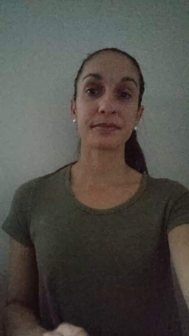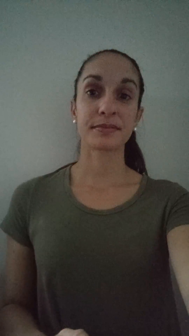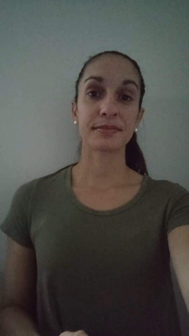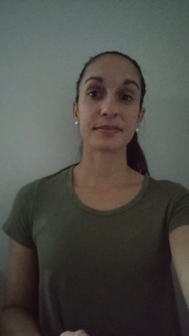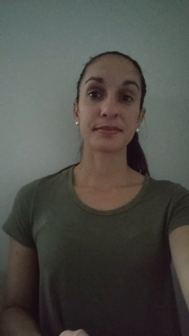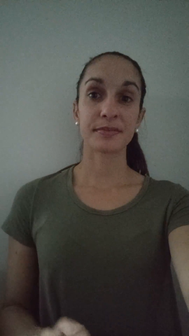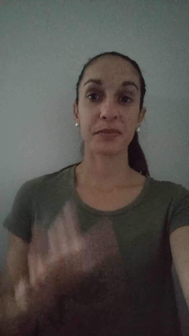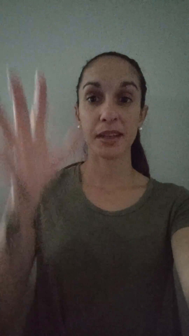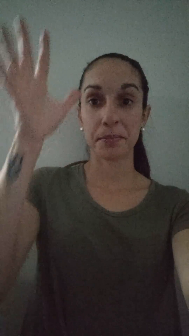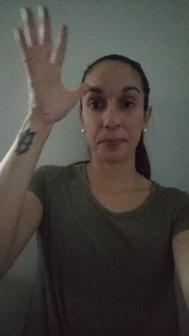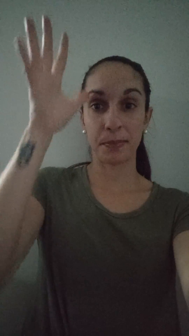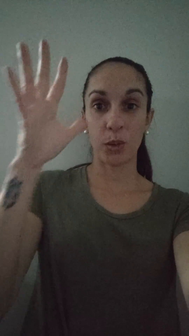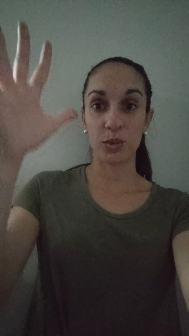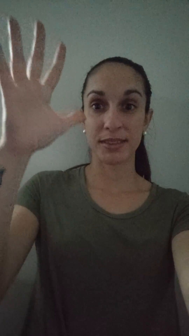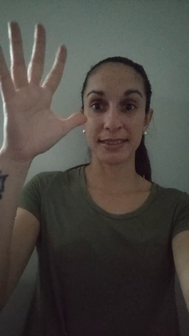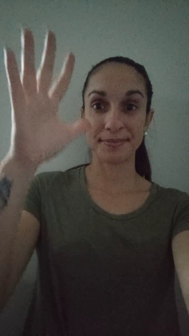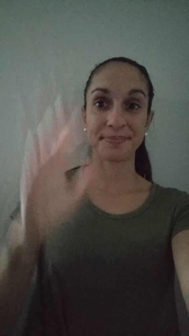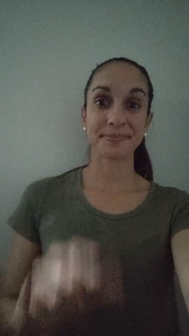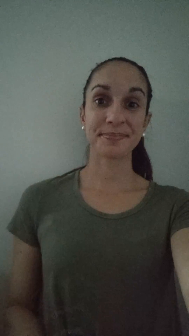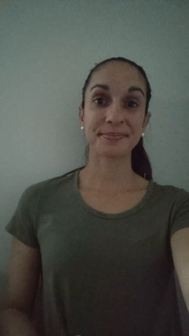moose